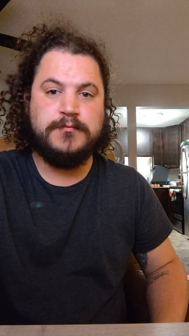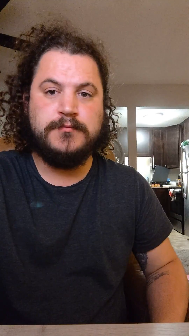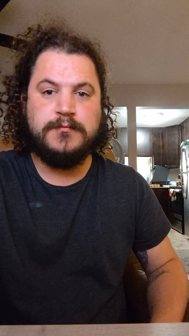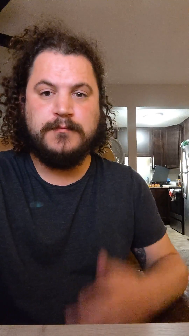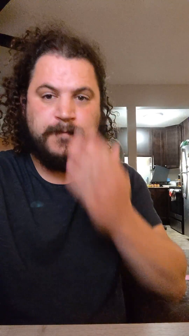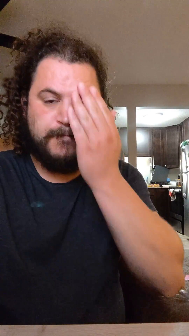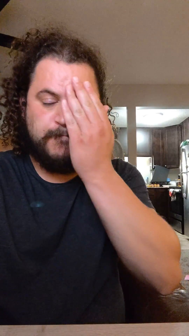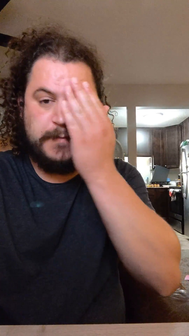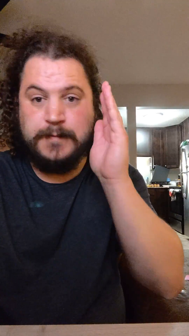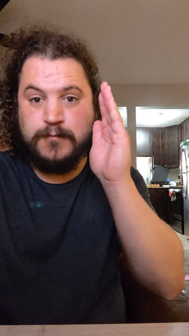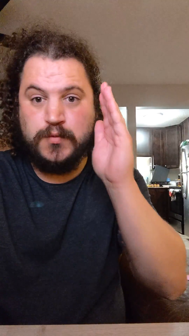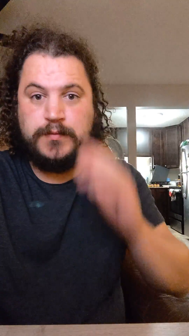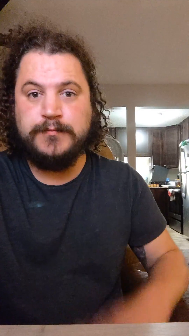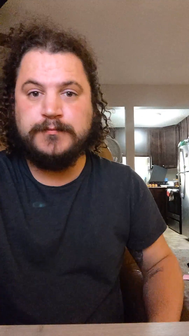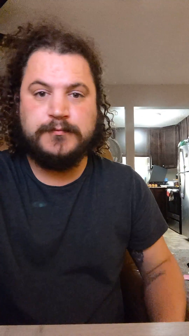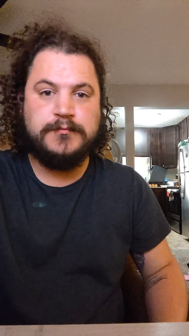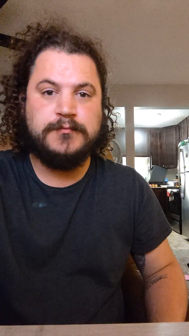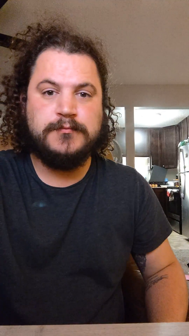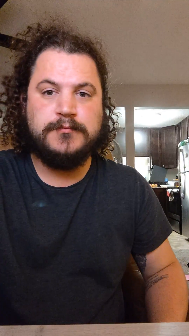peekaboo